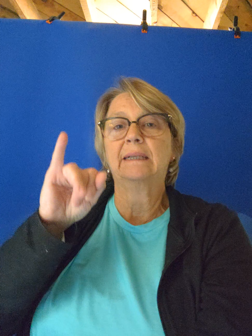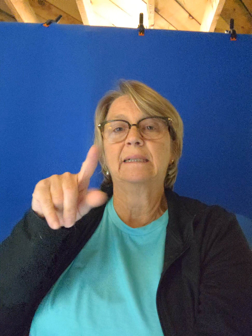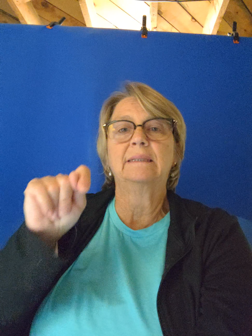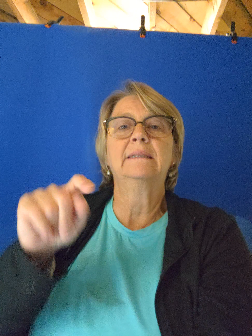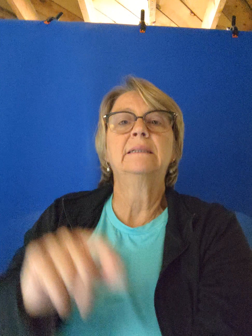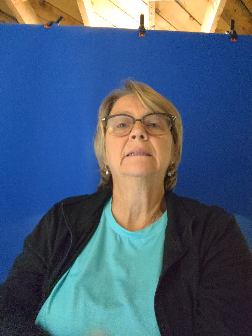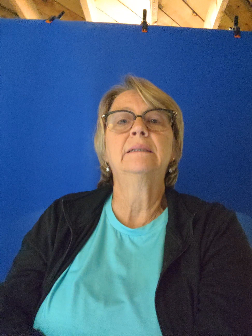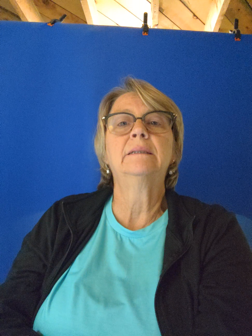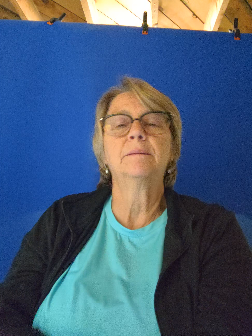he/she/it